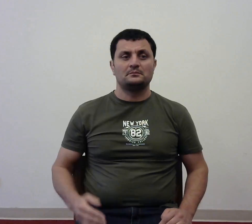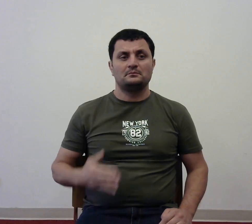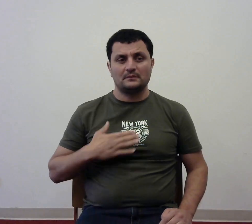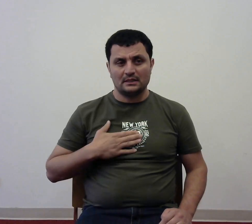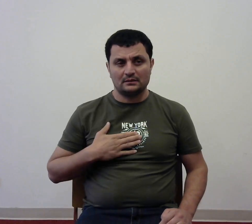mən